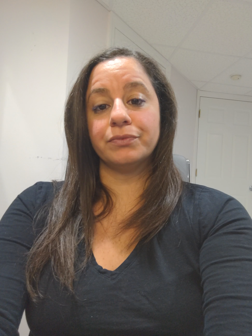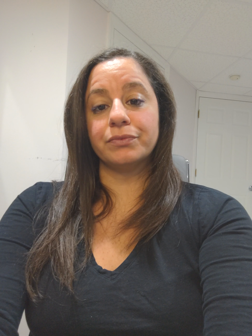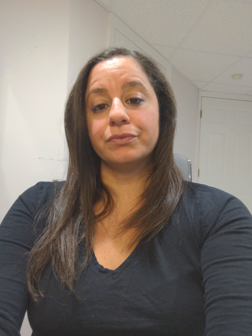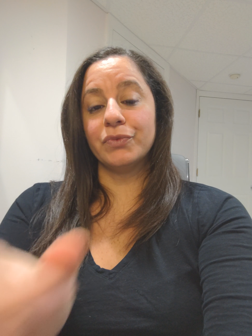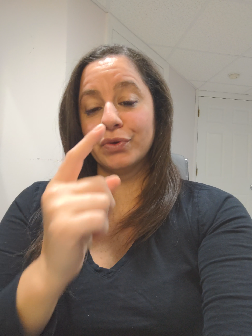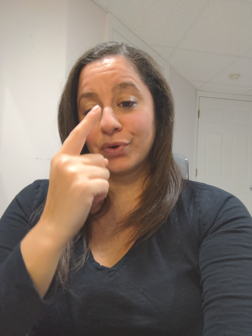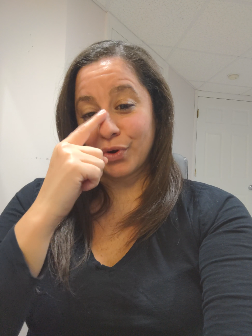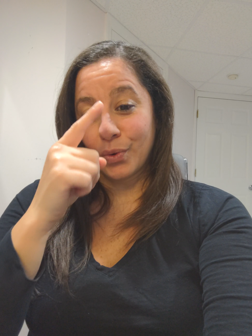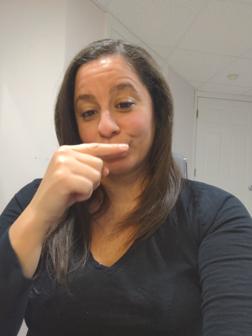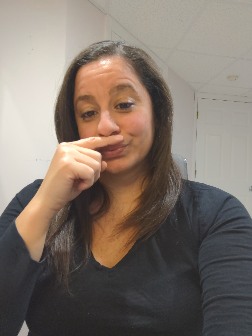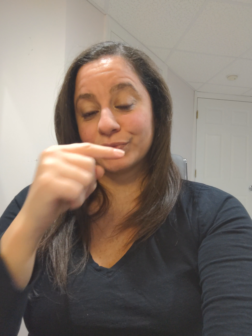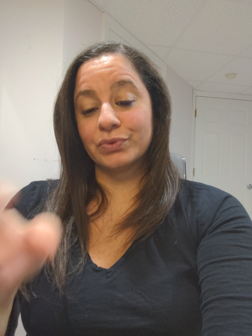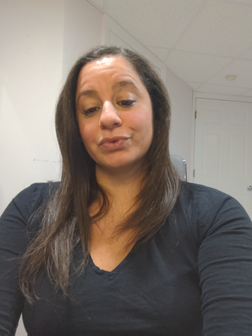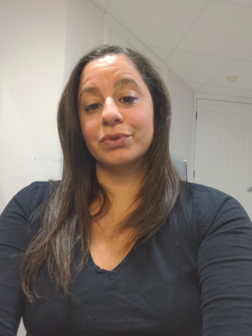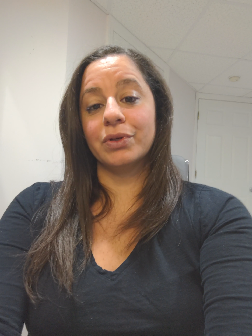noisy